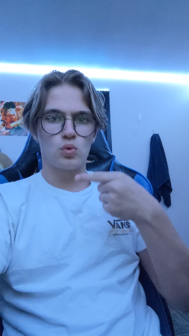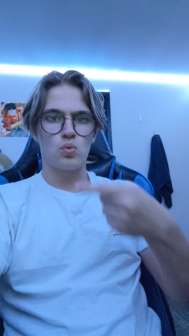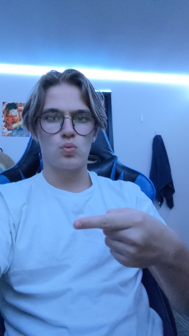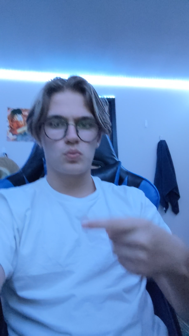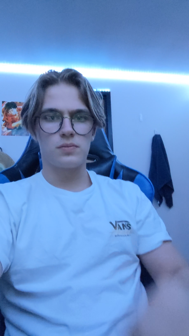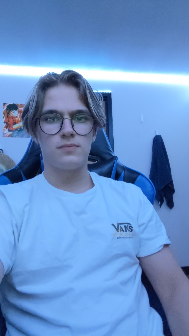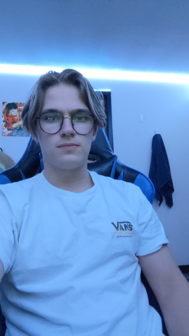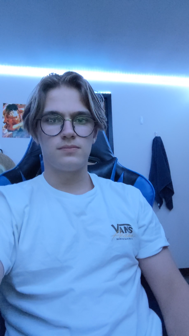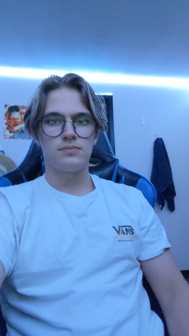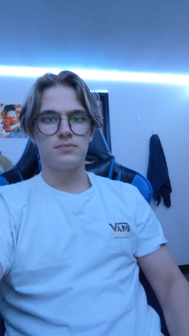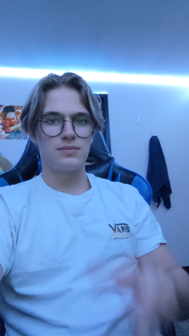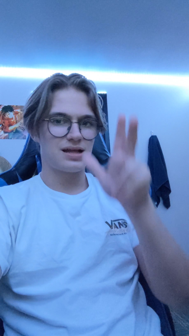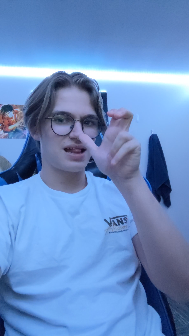ant